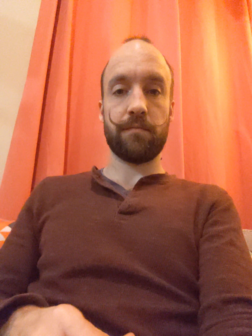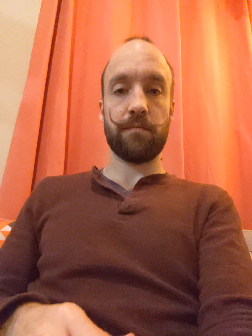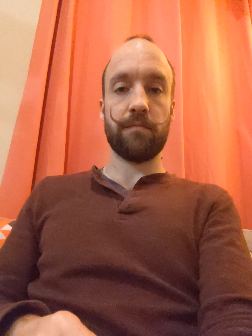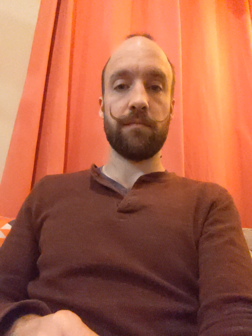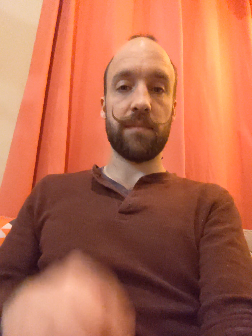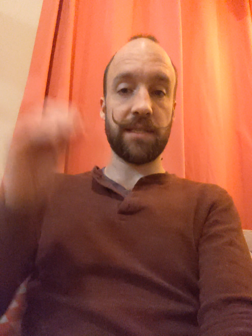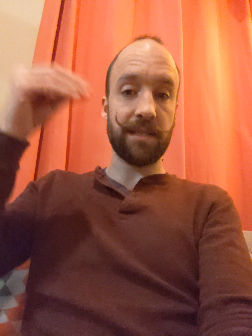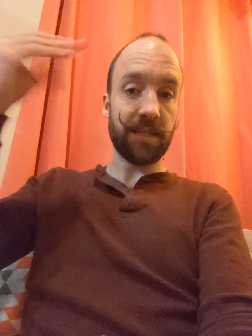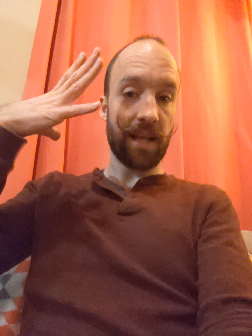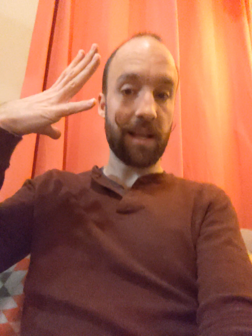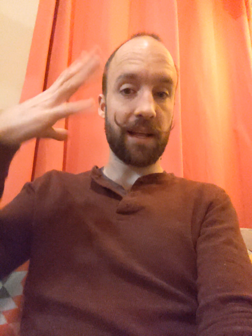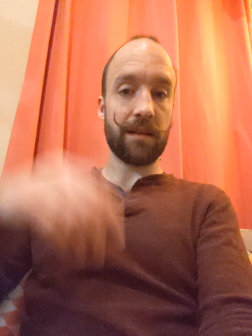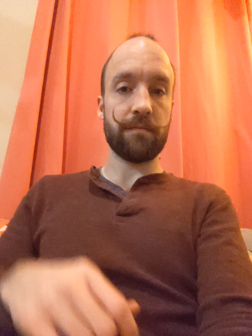sun